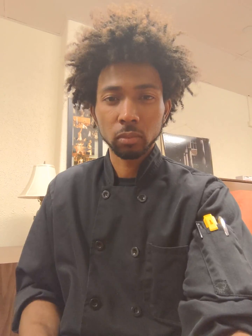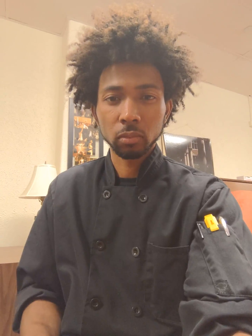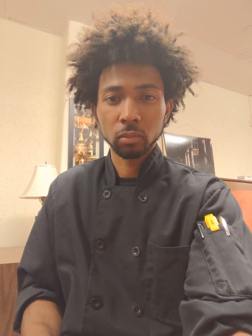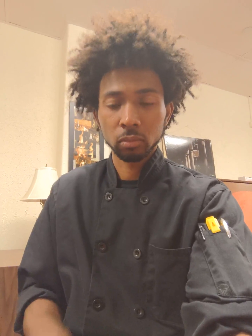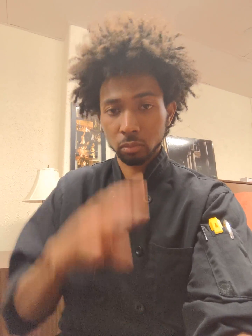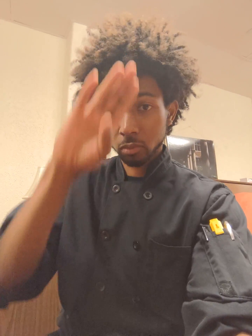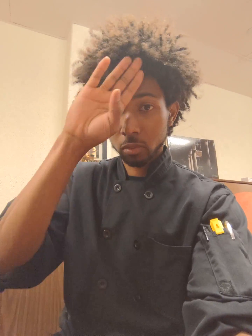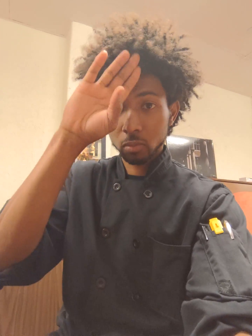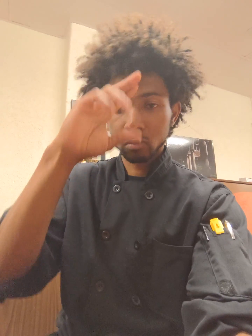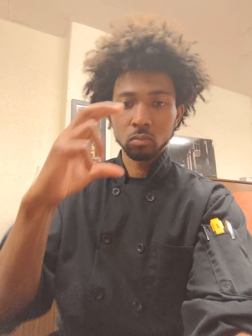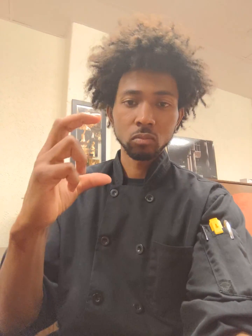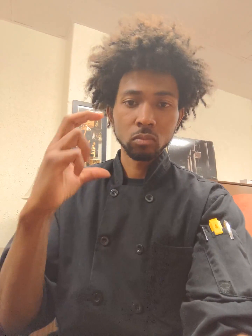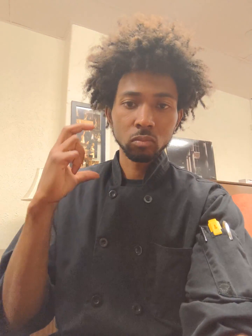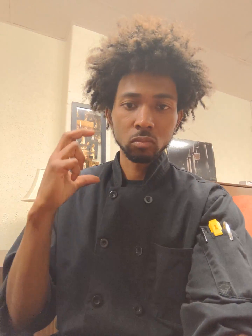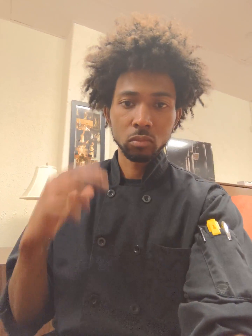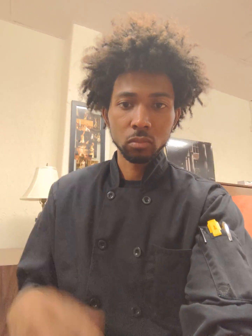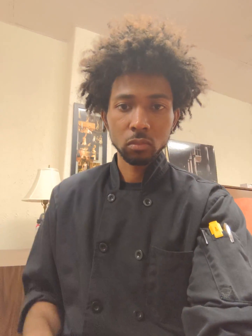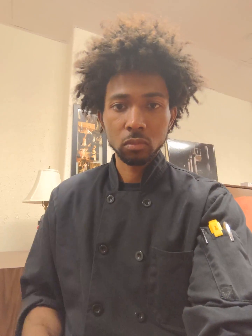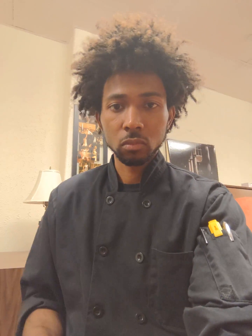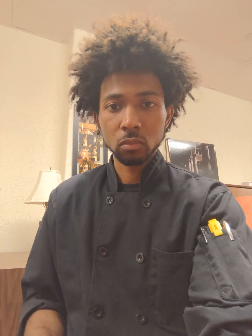fire truck